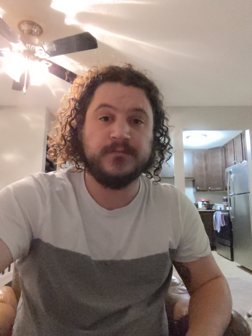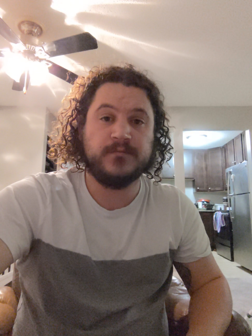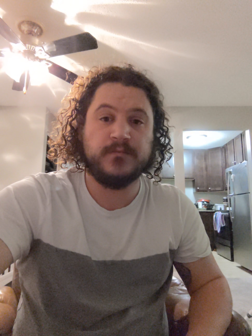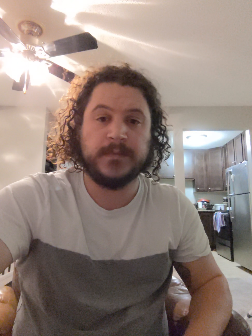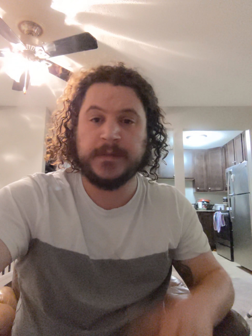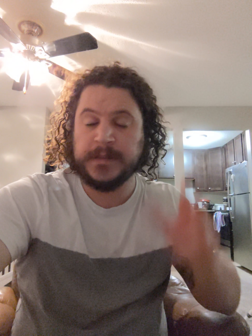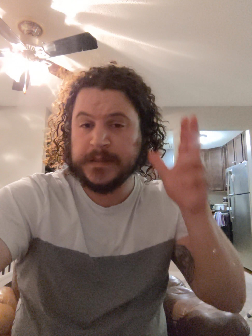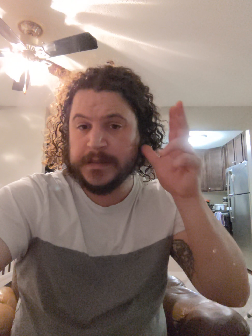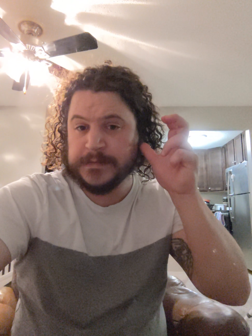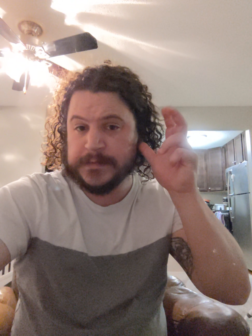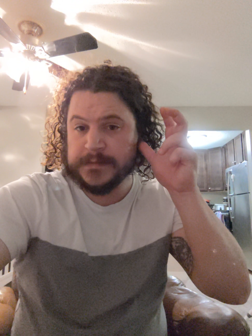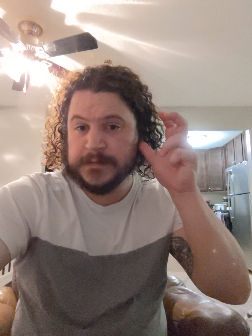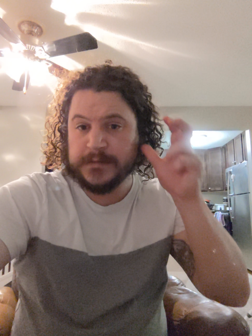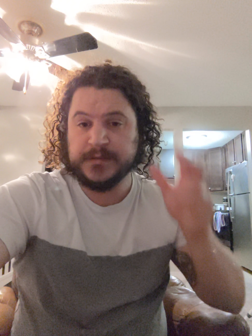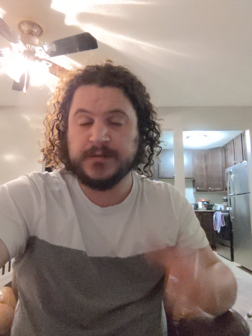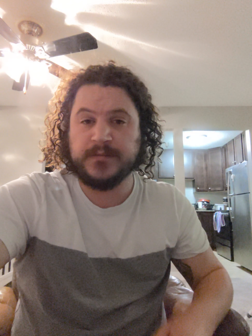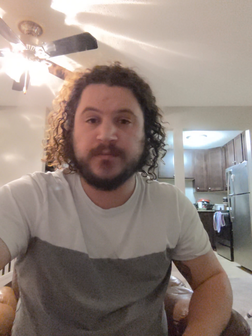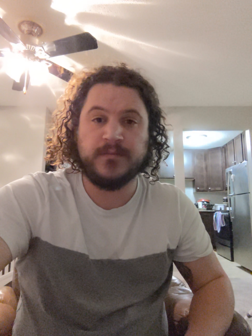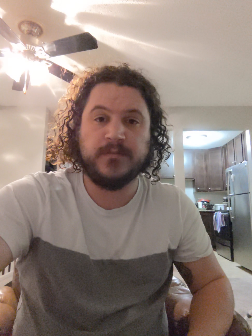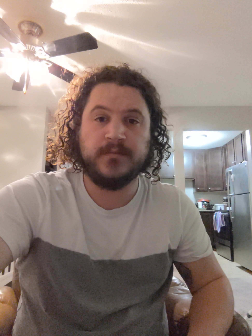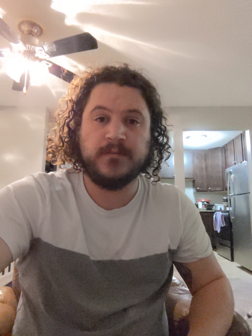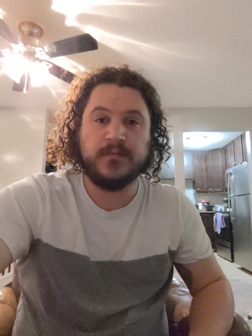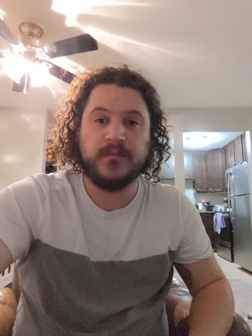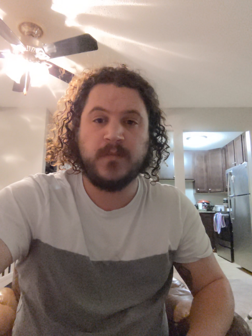listen